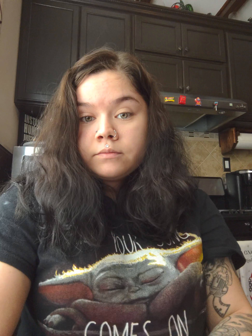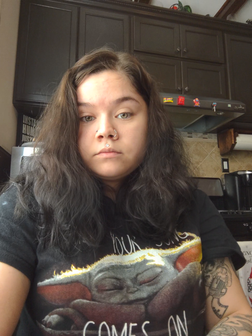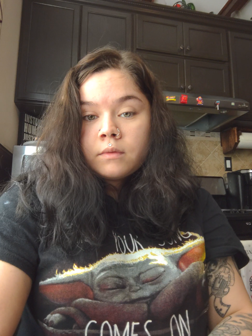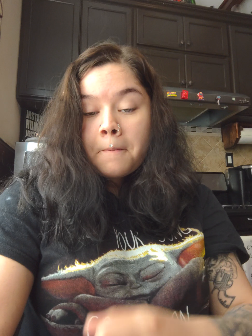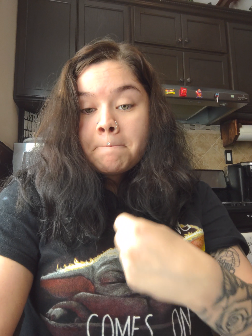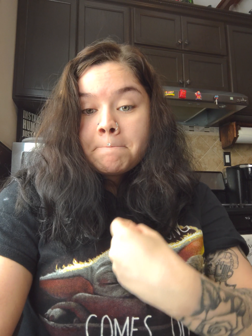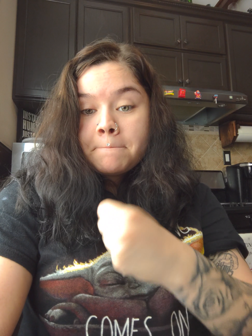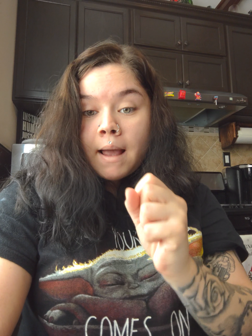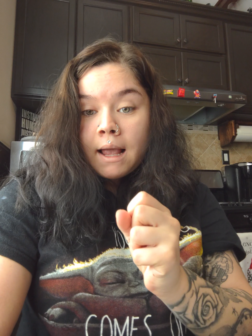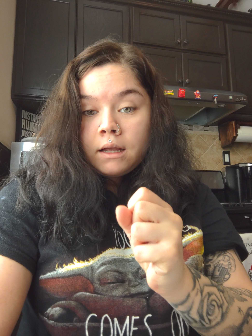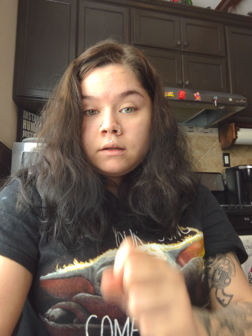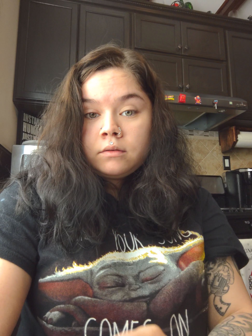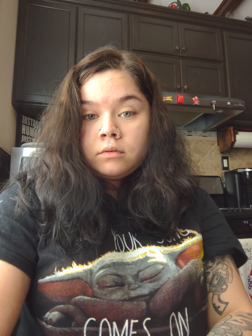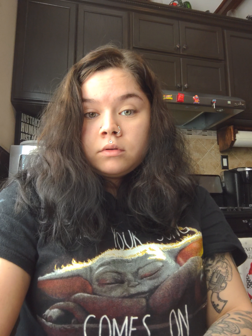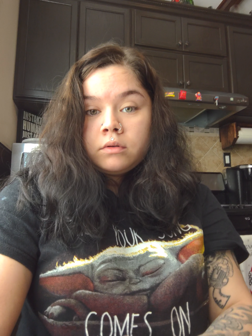make